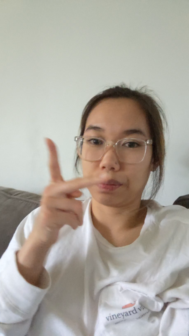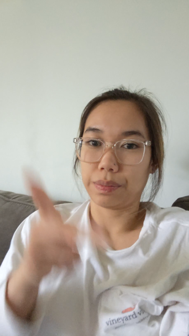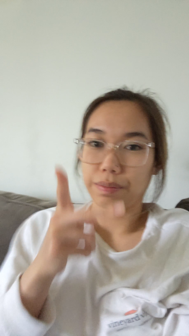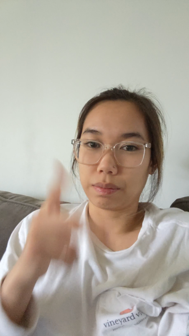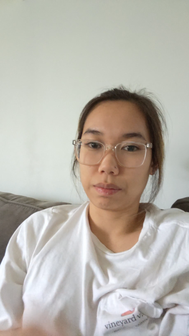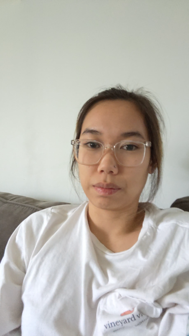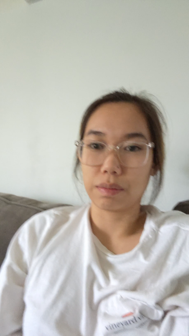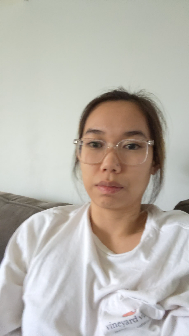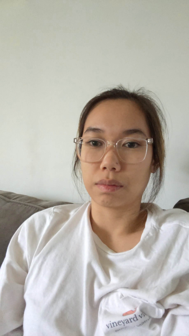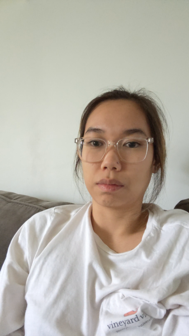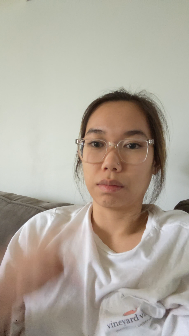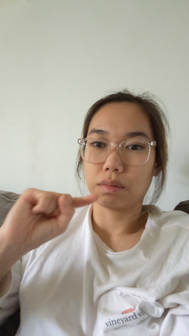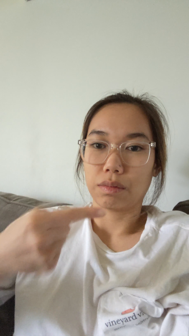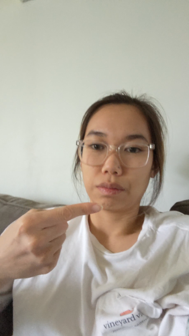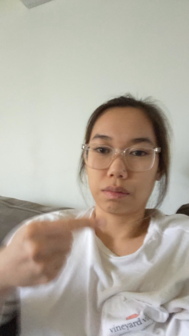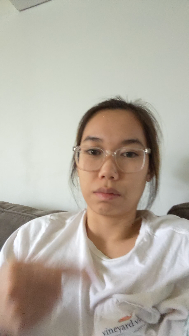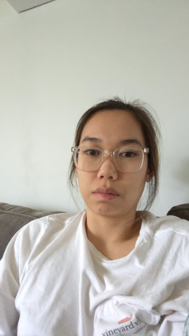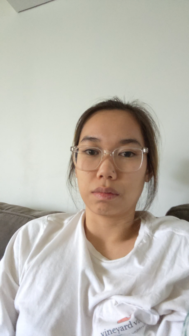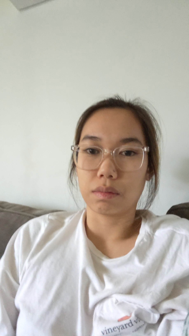hurt